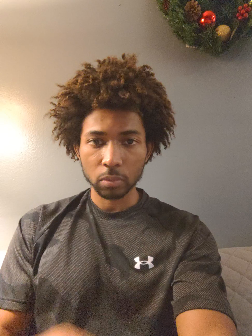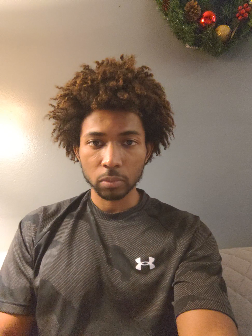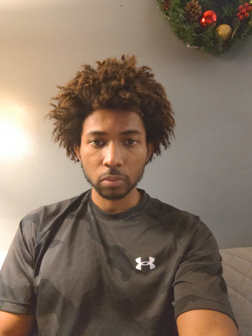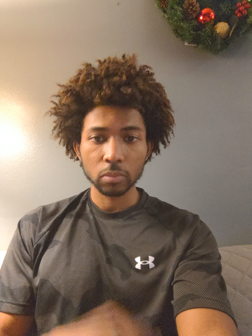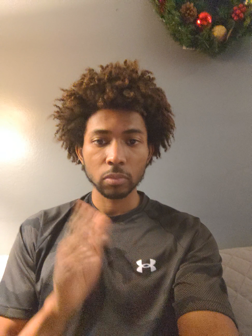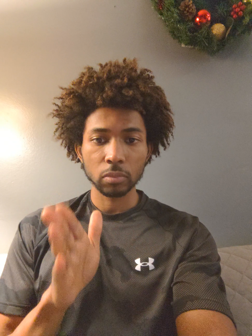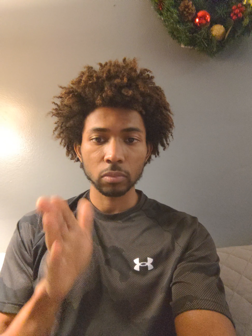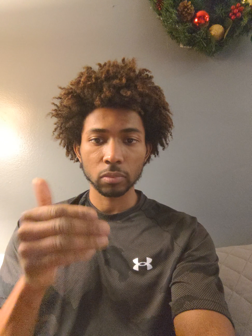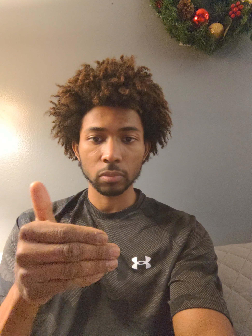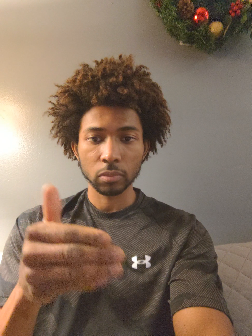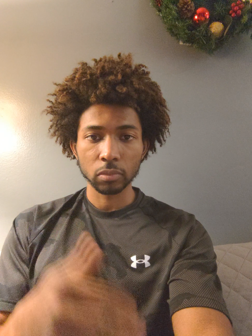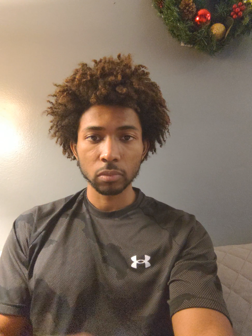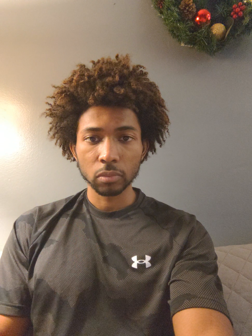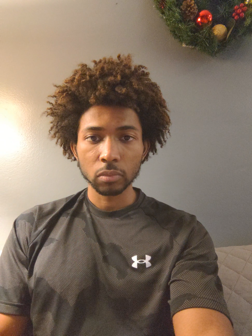room